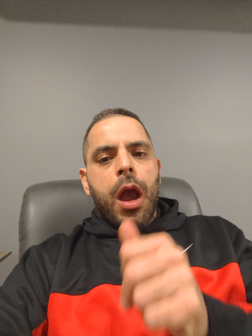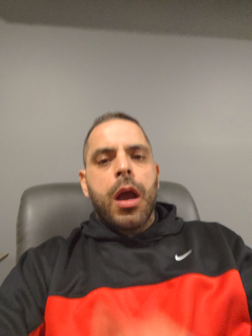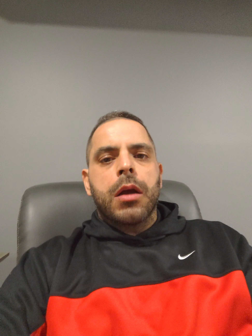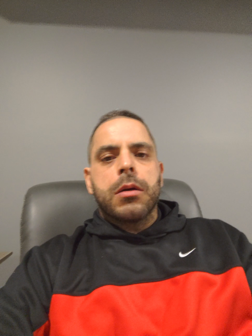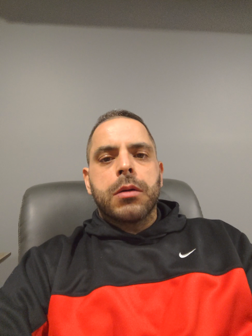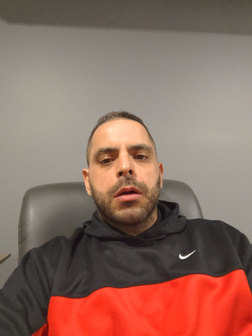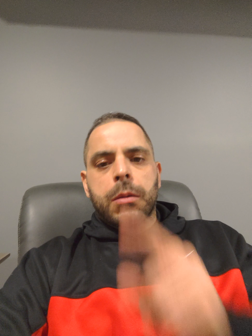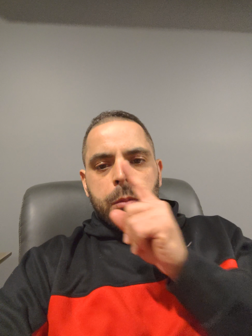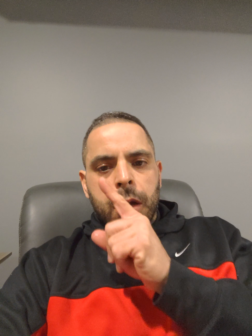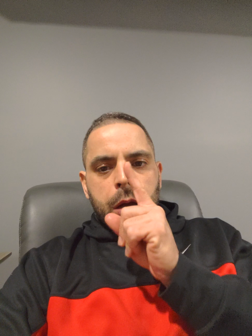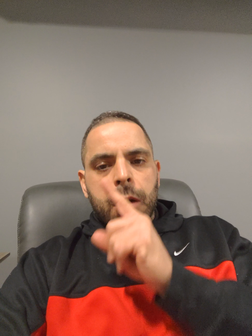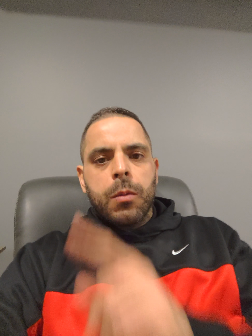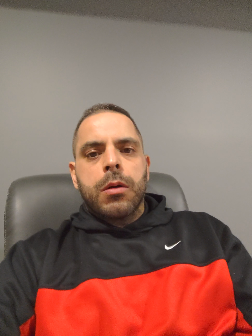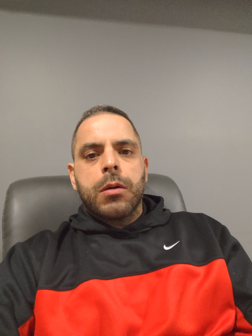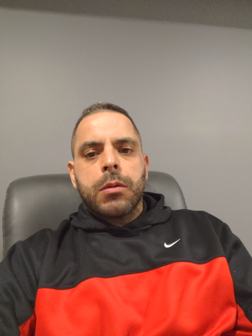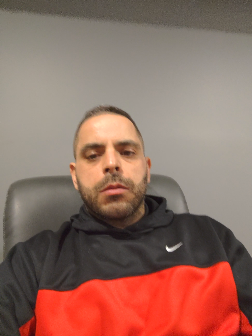mouse